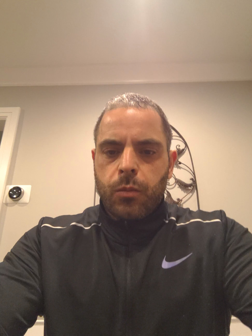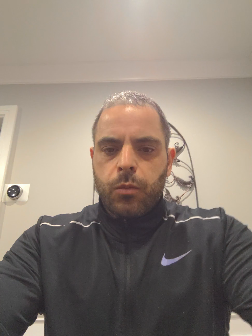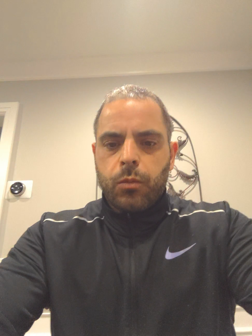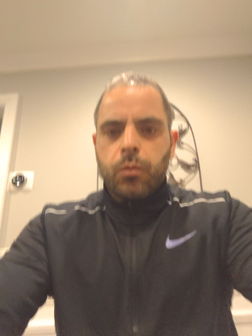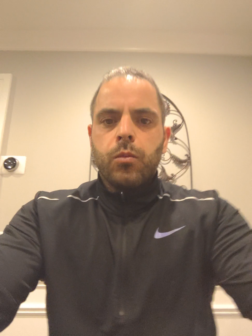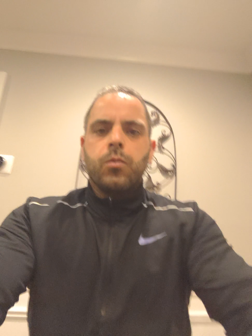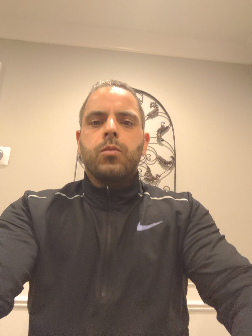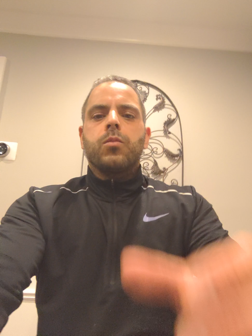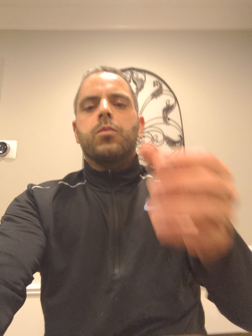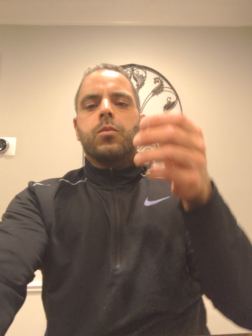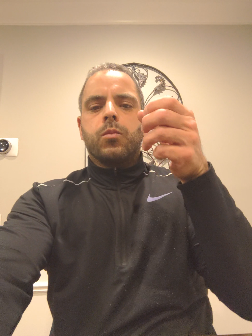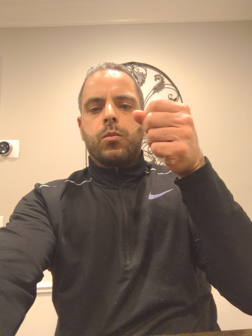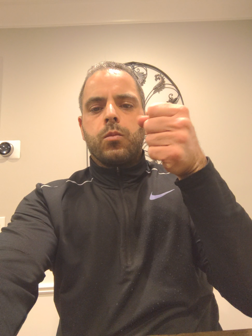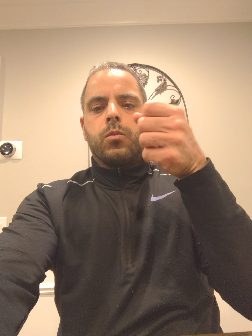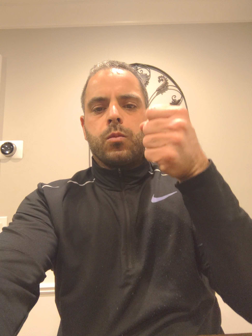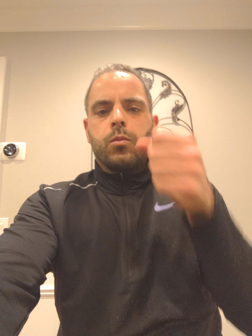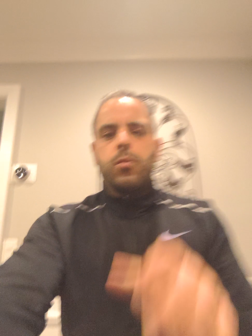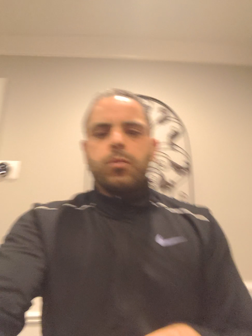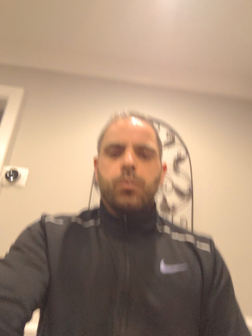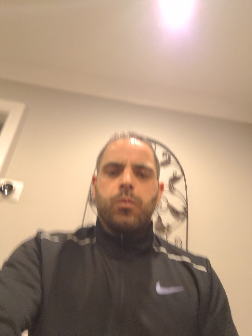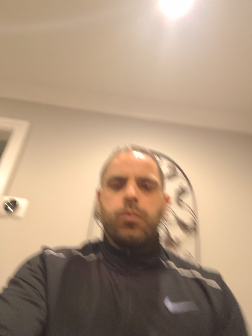milk